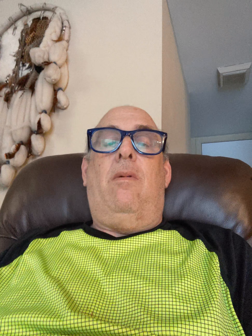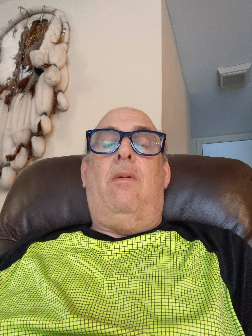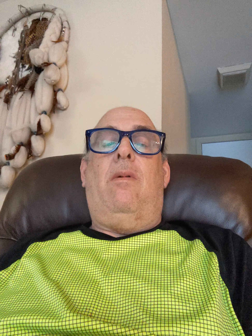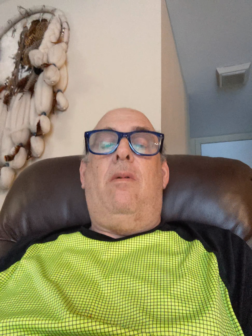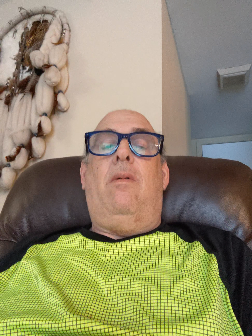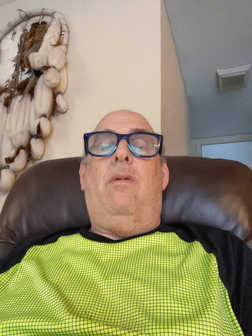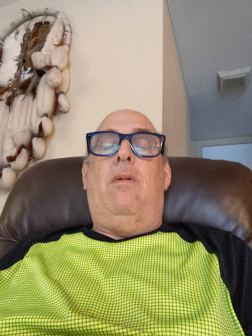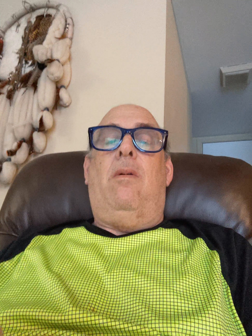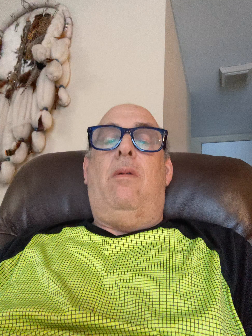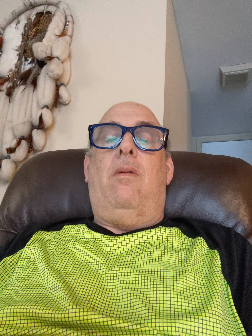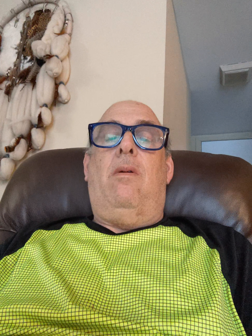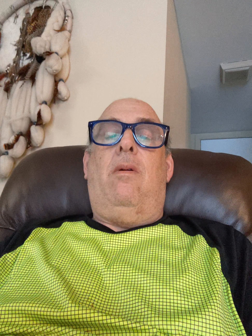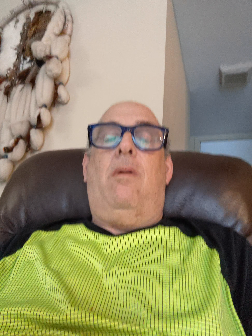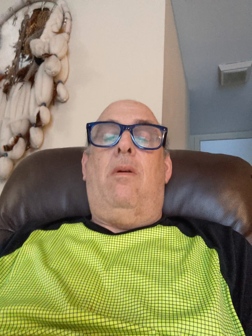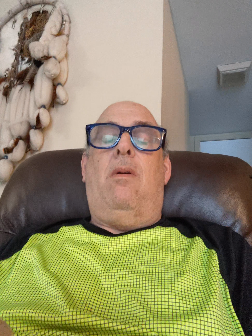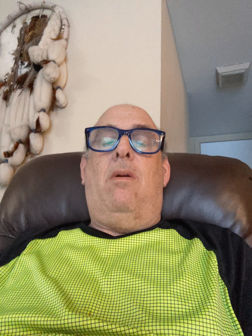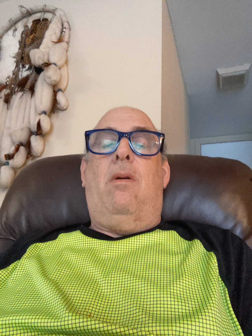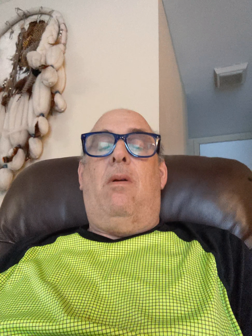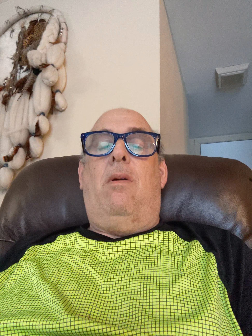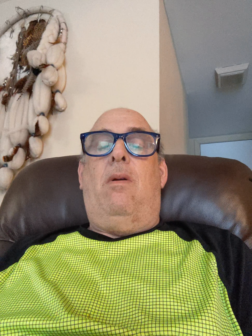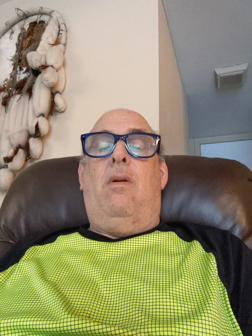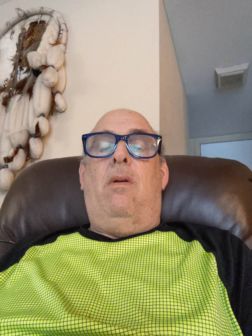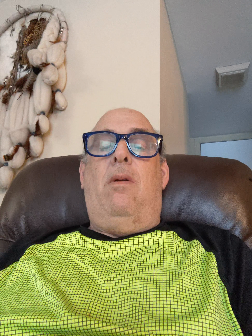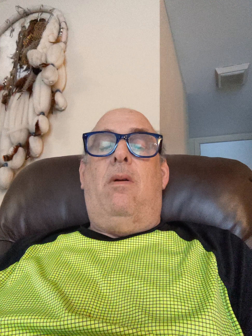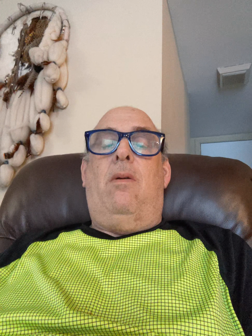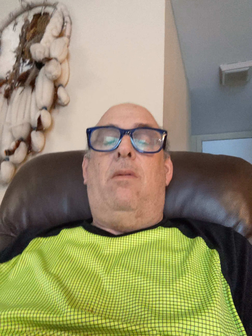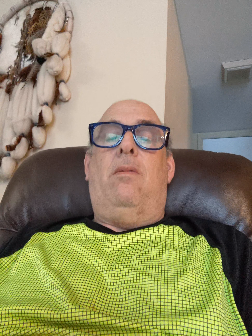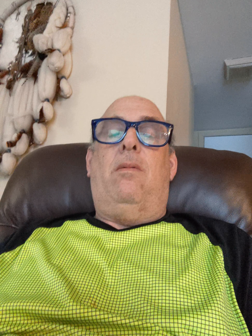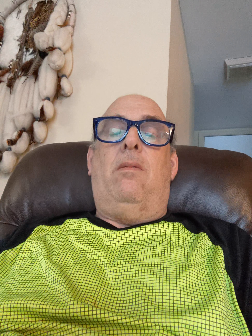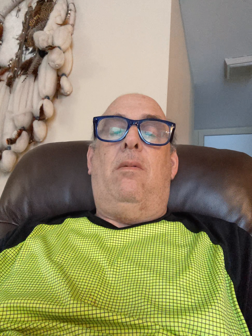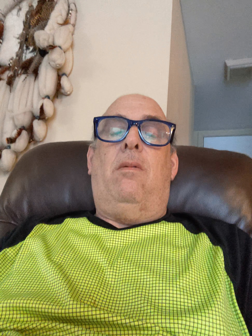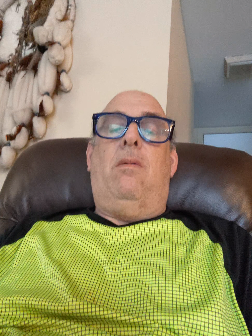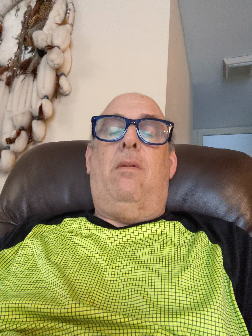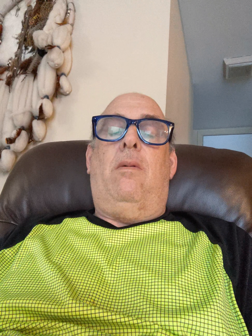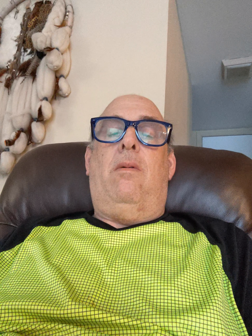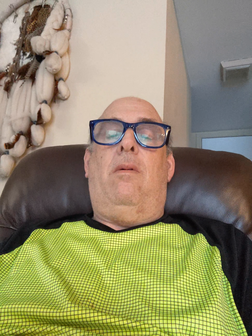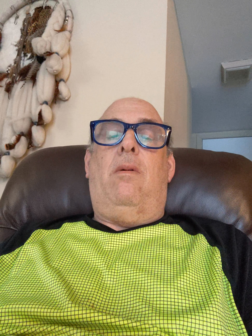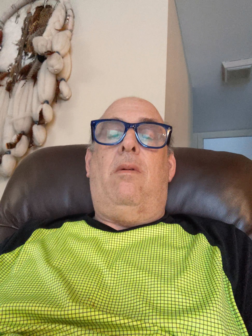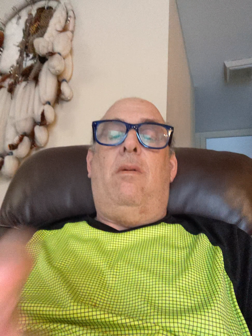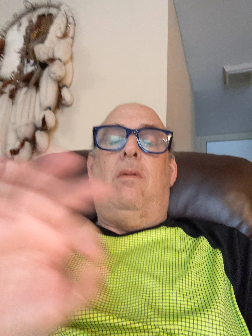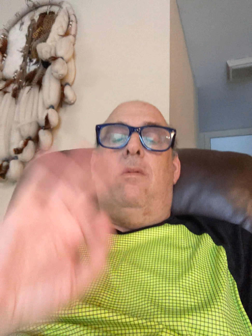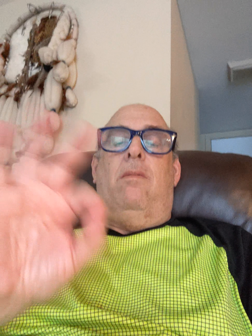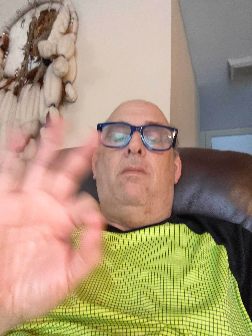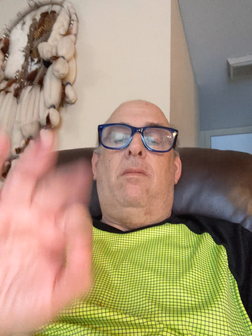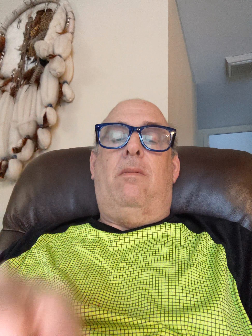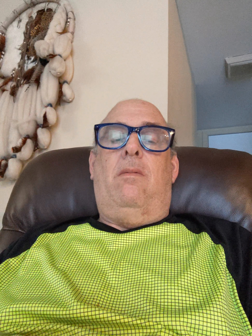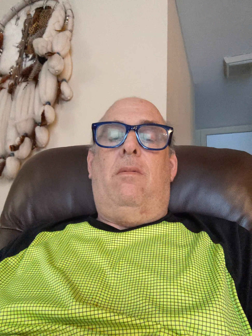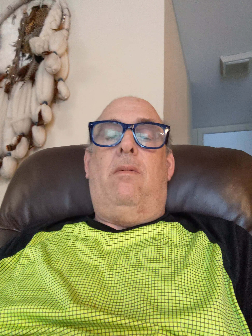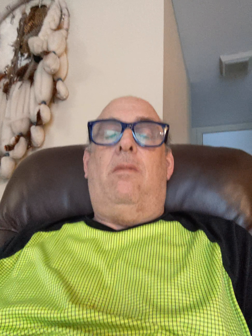yucky